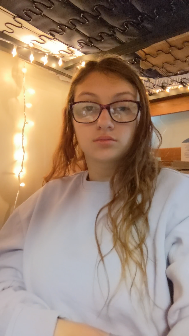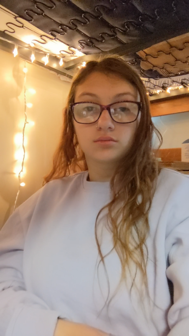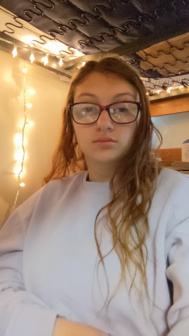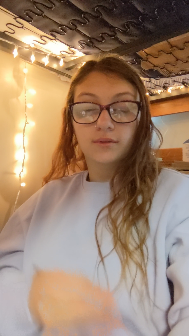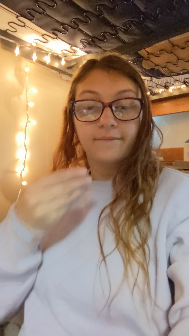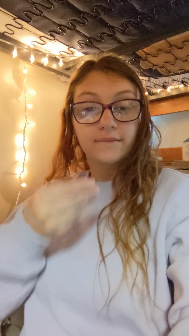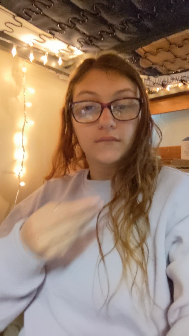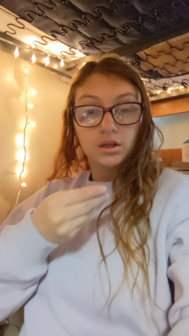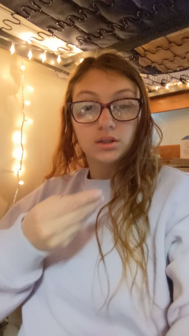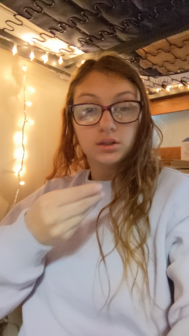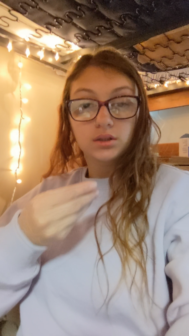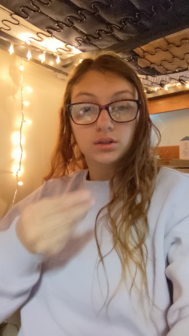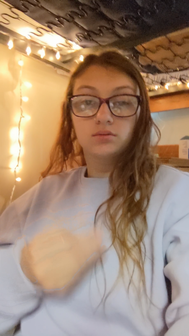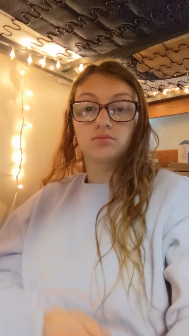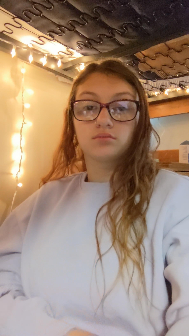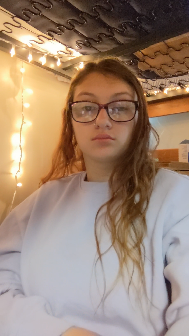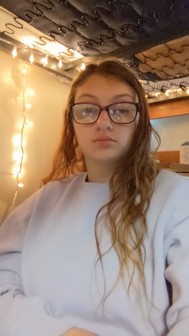feed